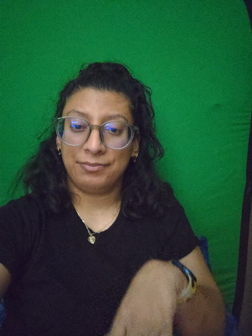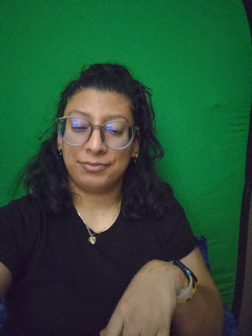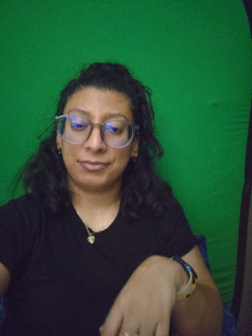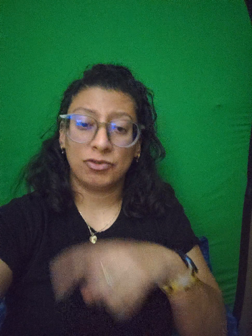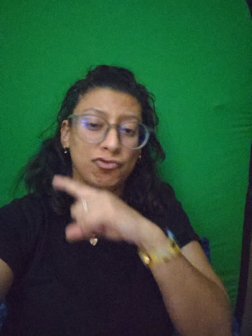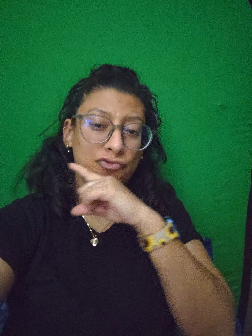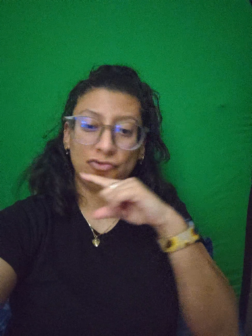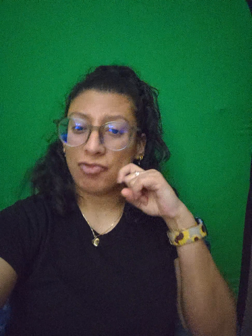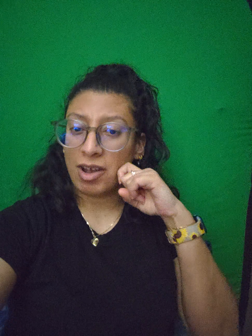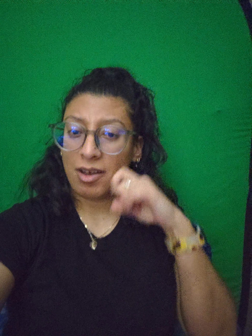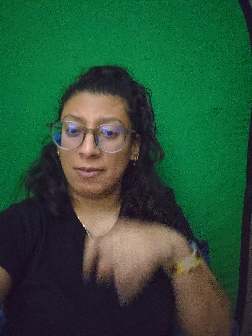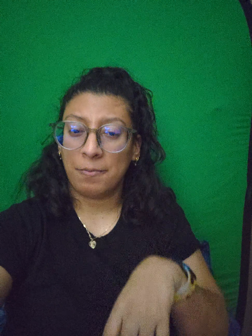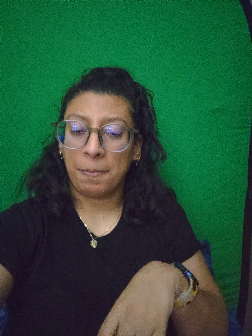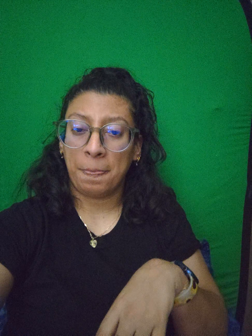dry